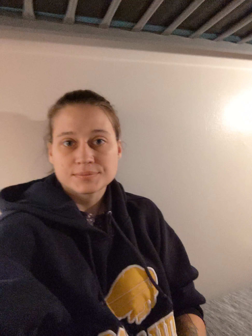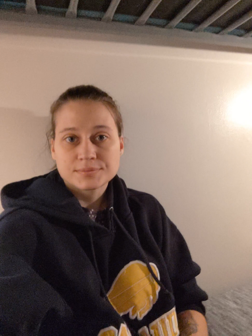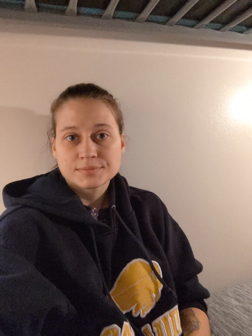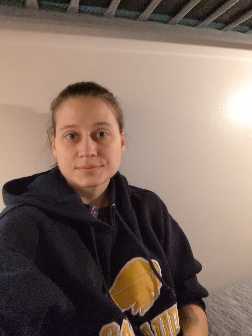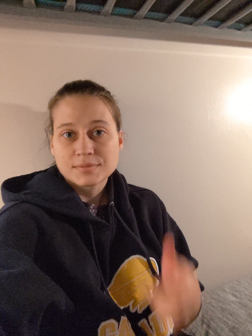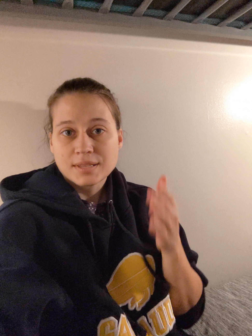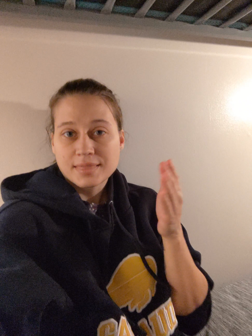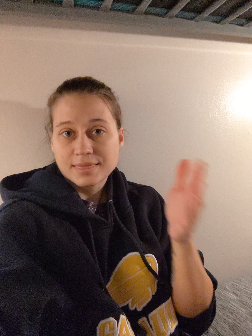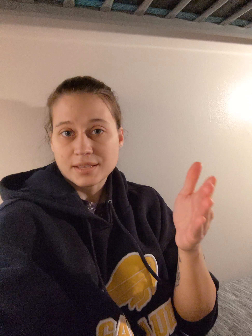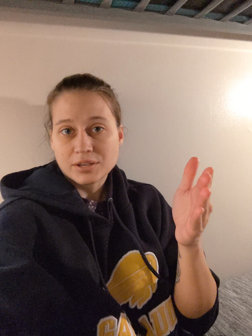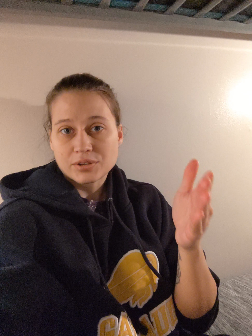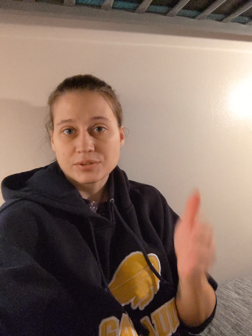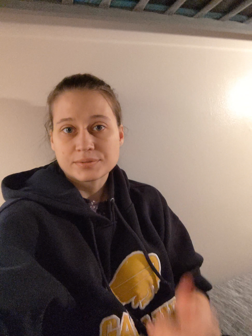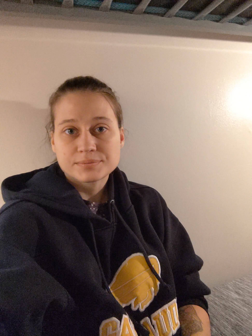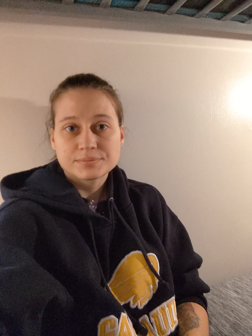there